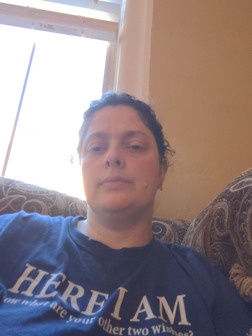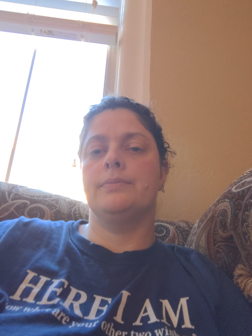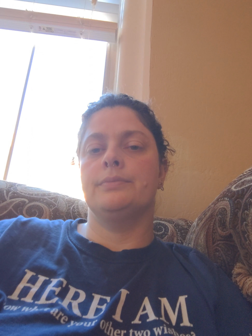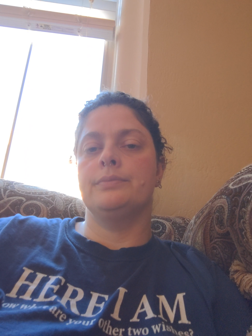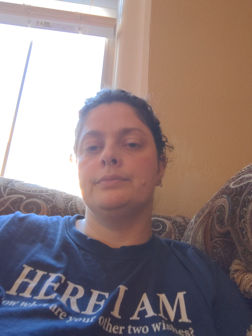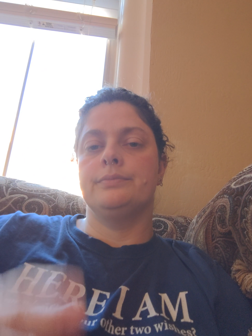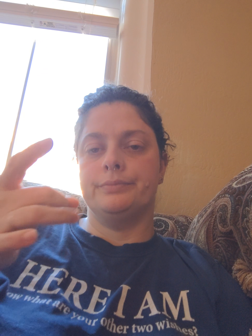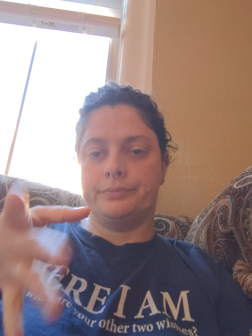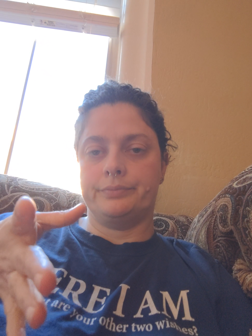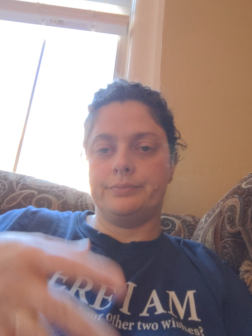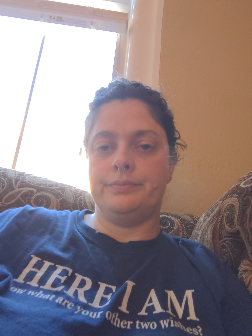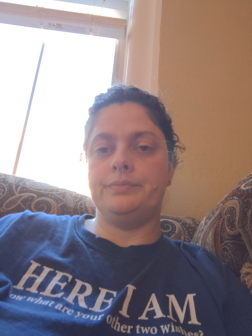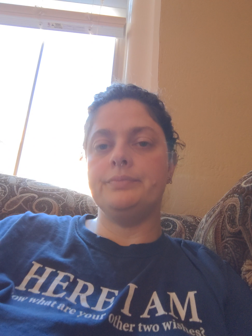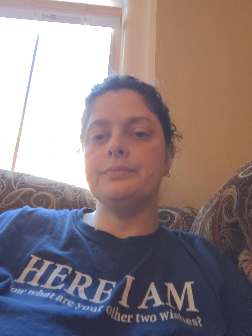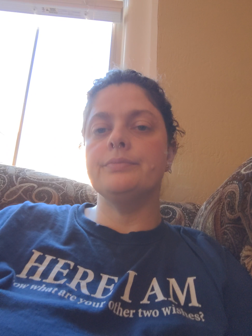hate